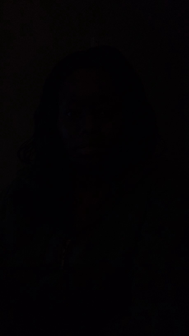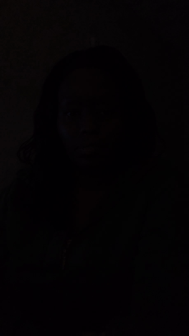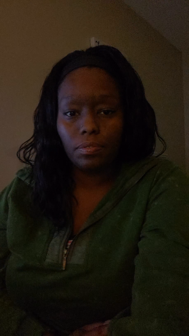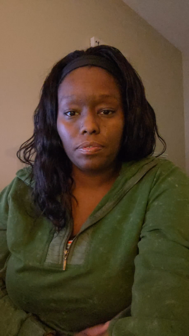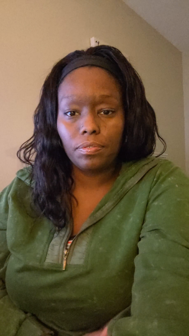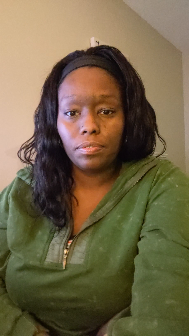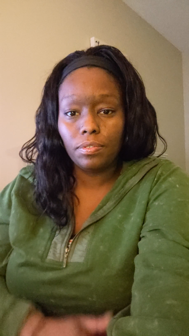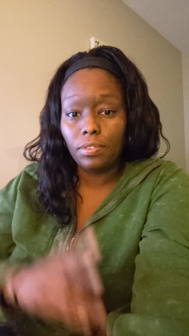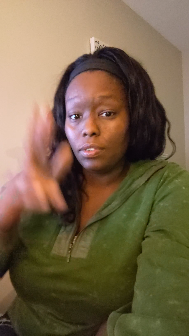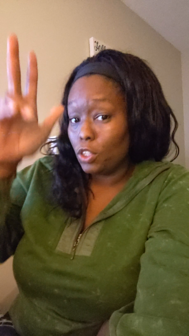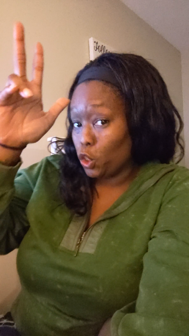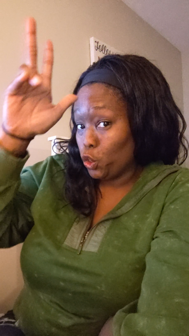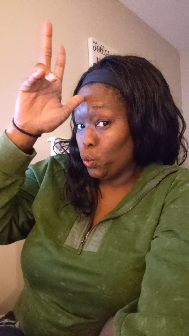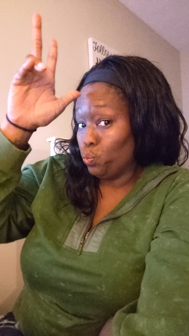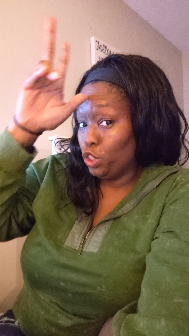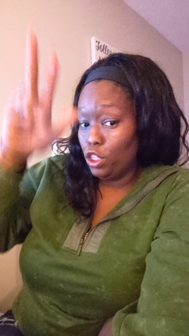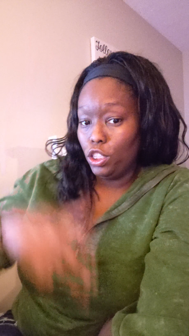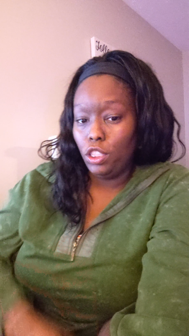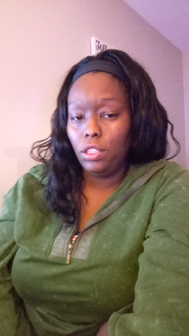rooster